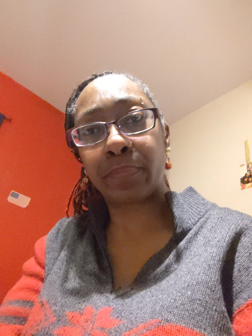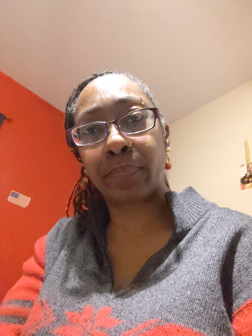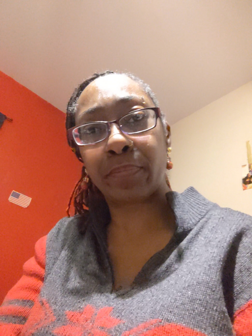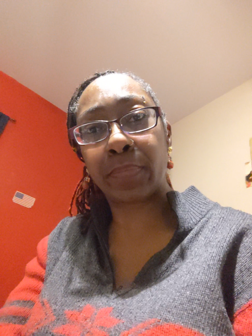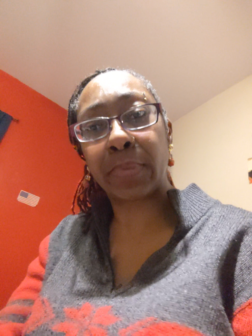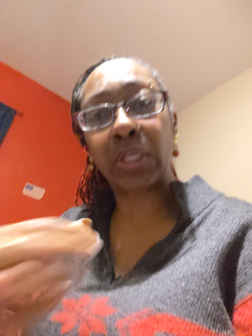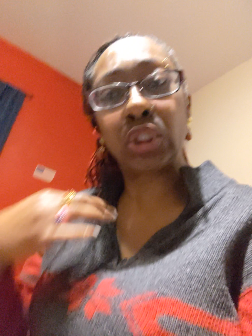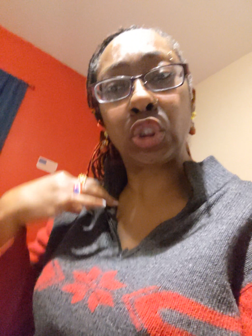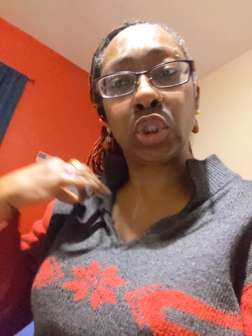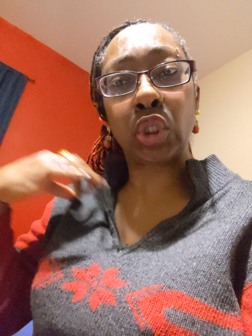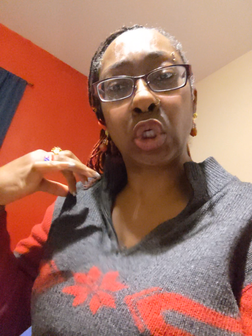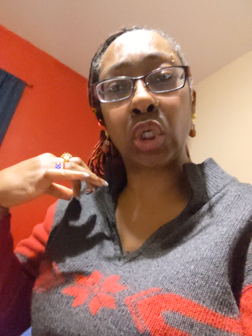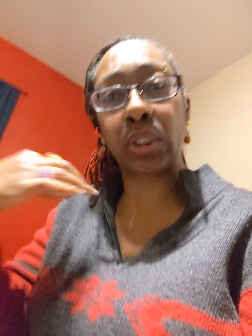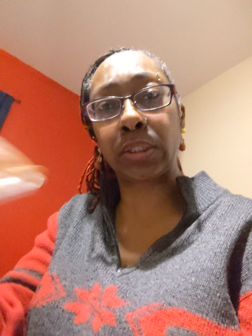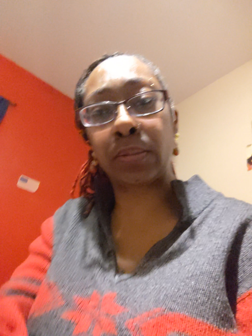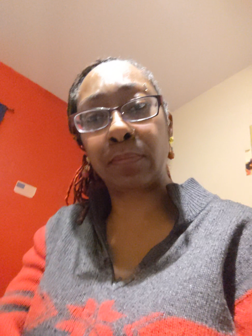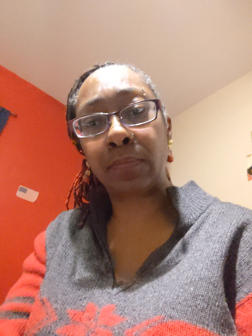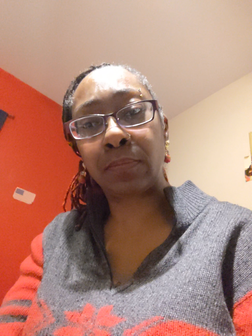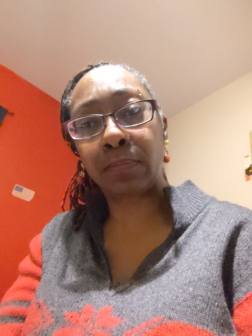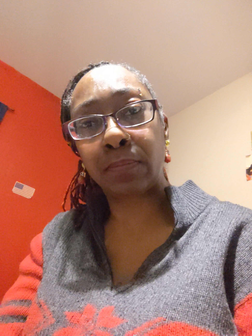shirt